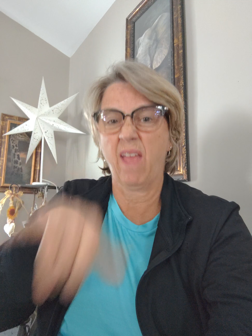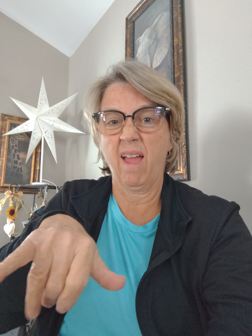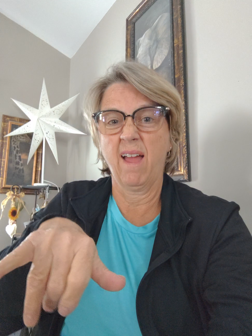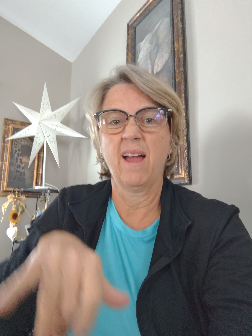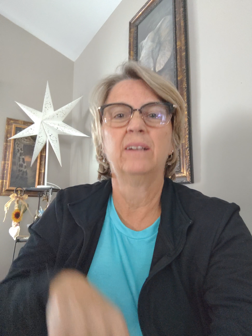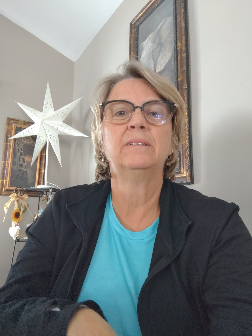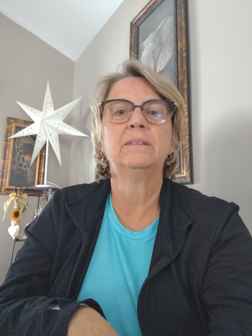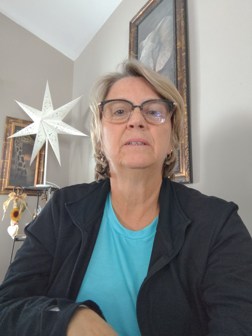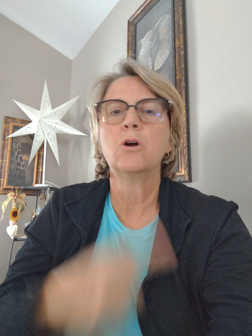that